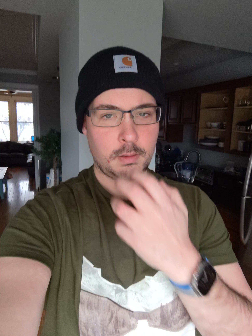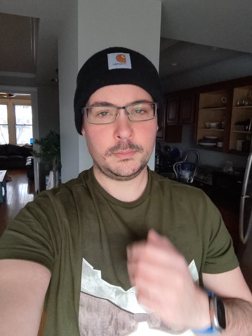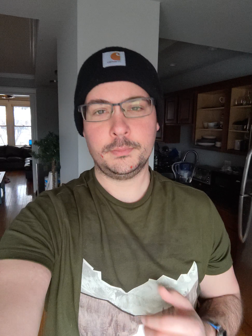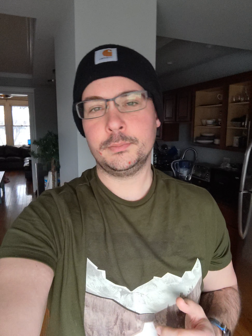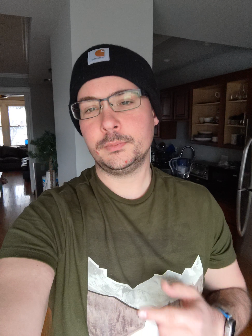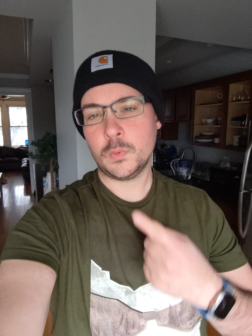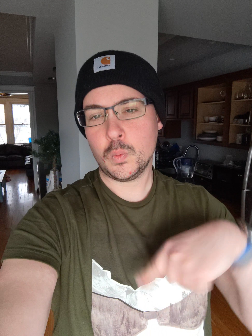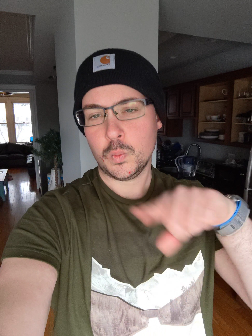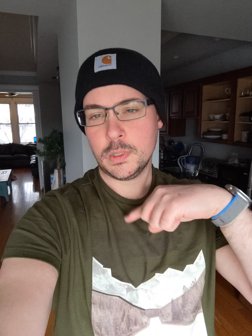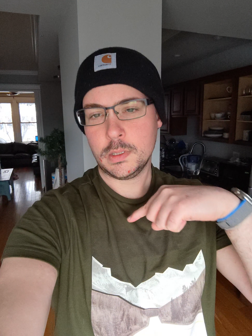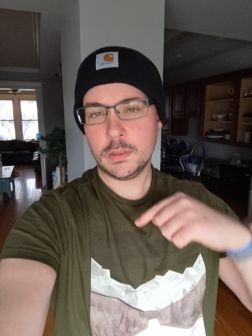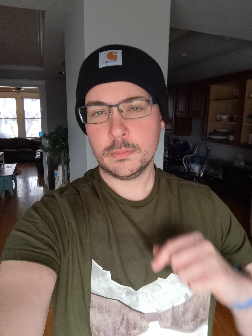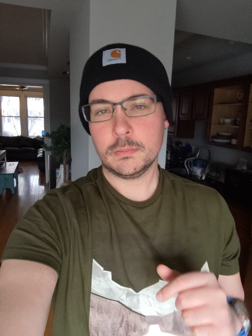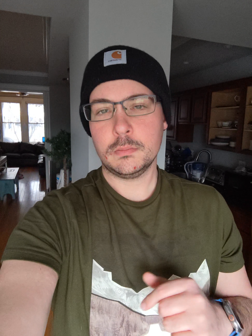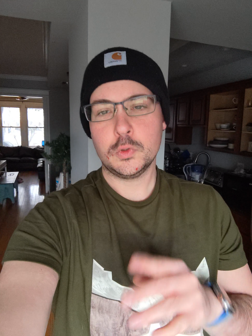we